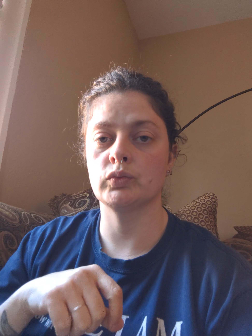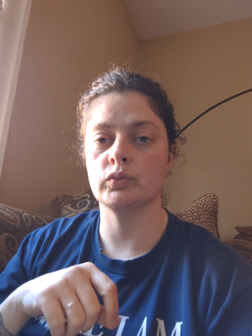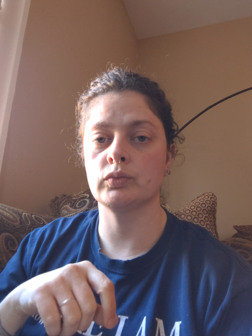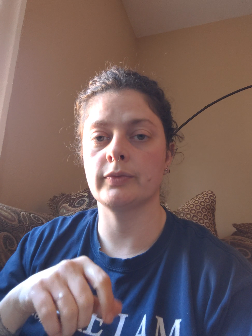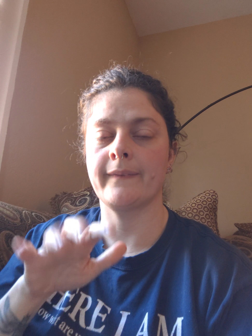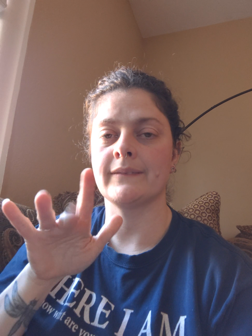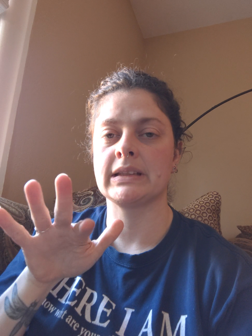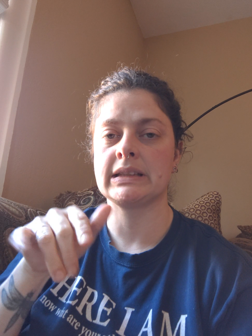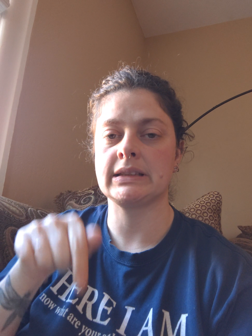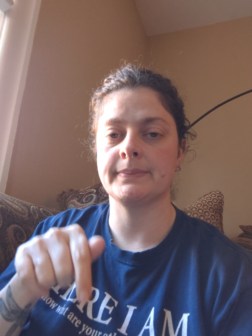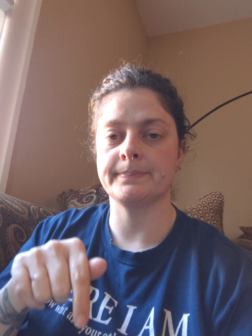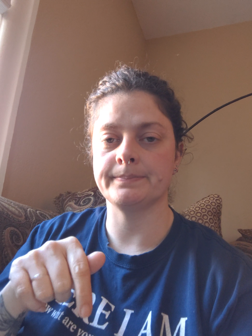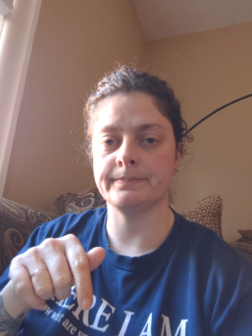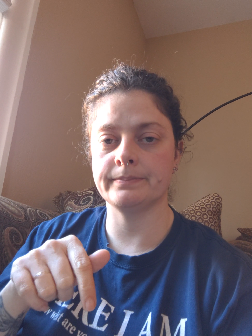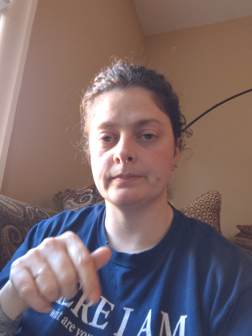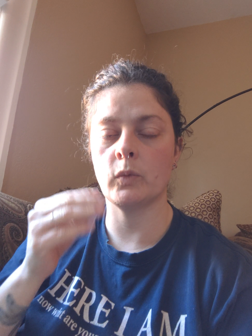feet